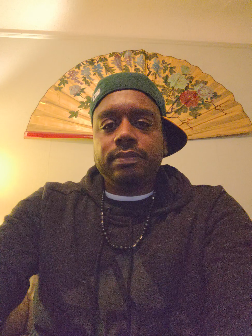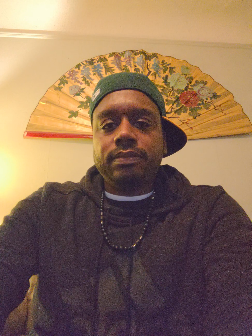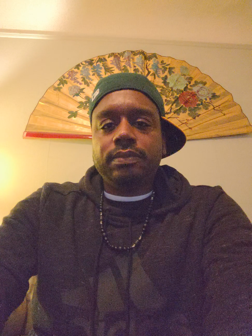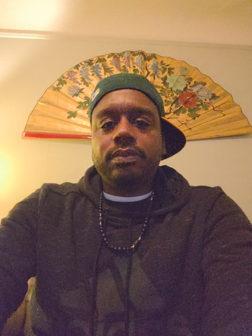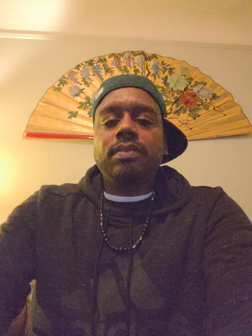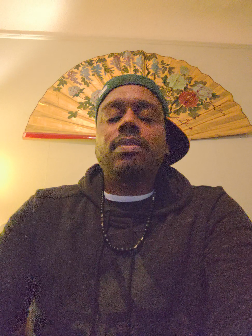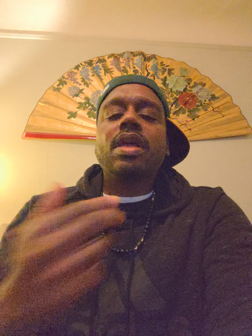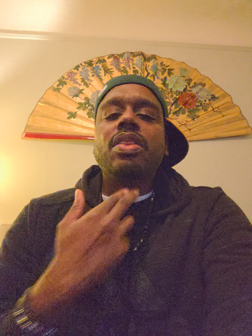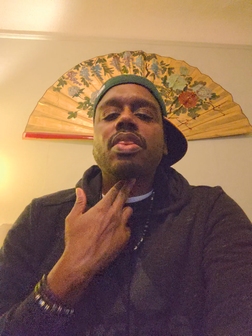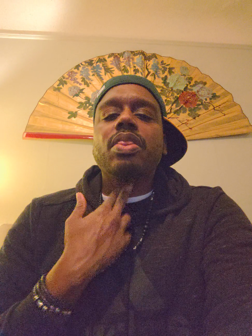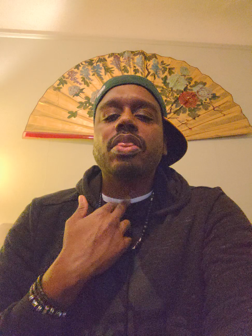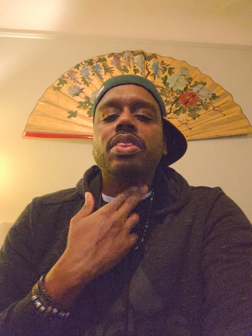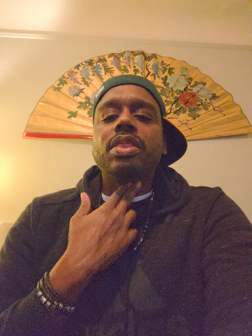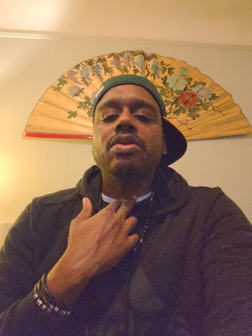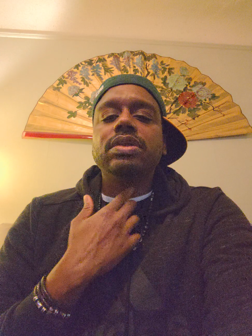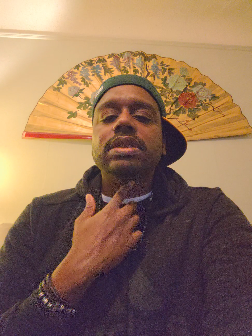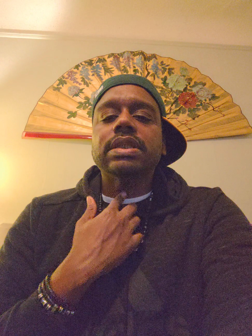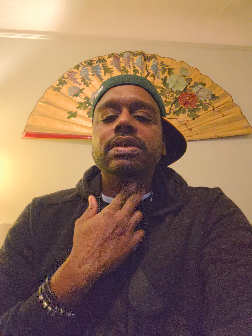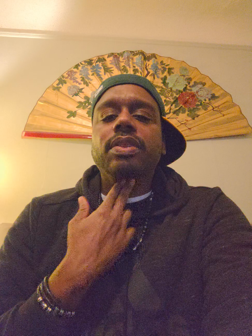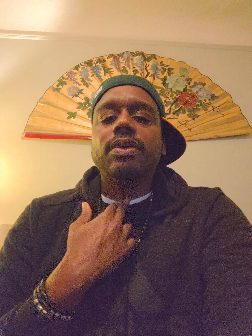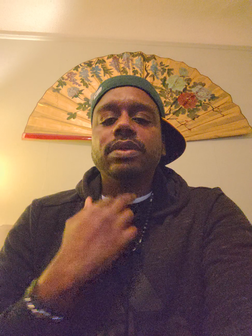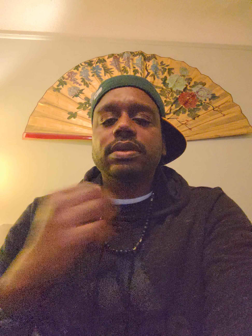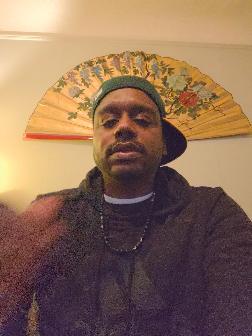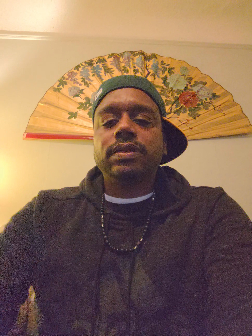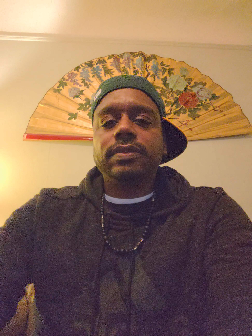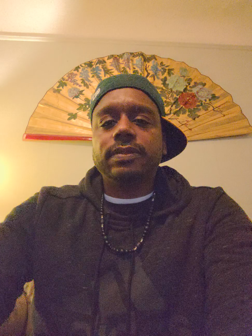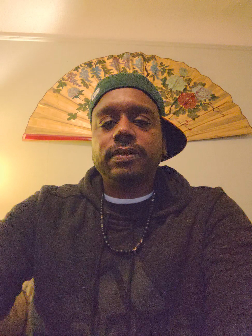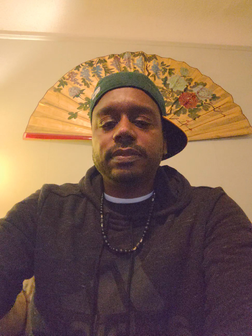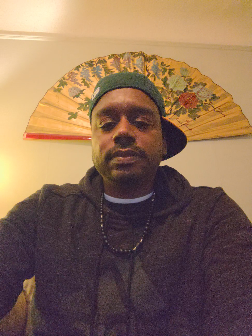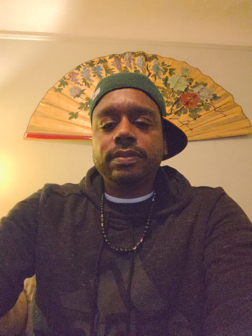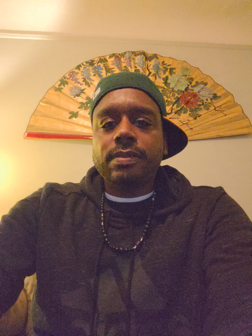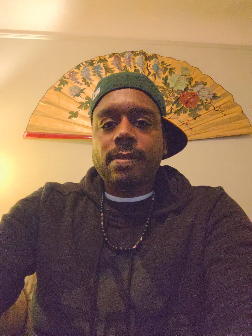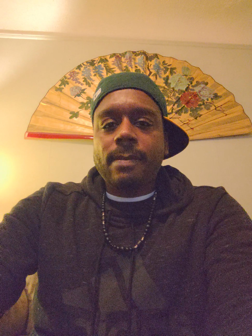thirsty